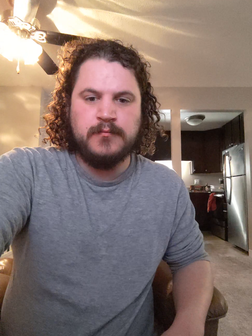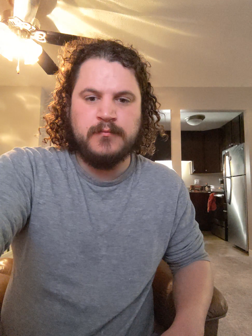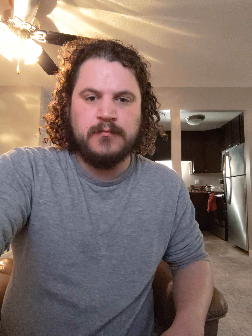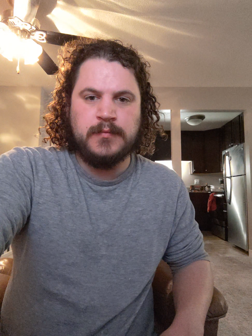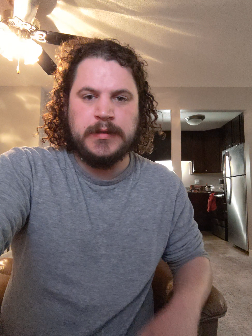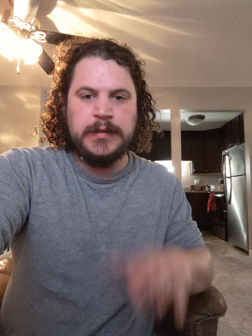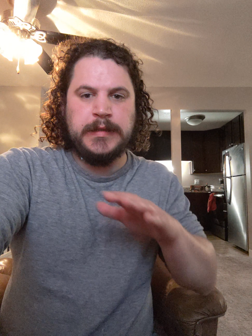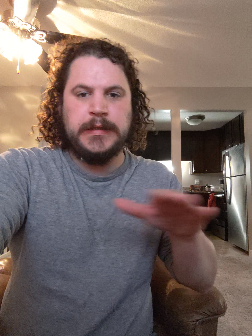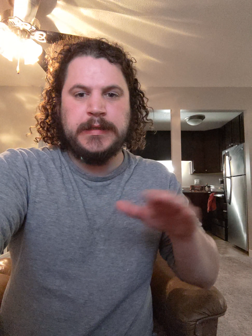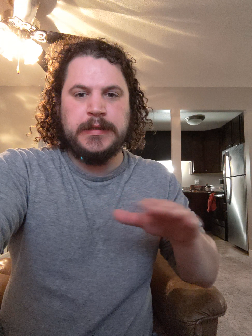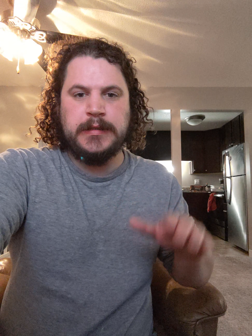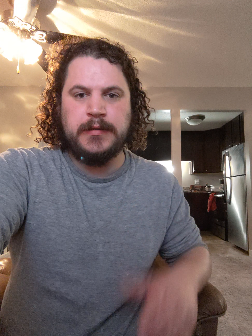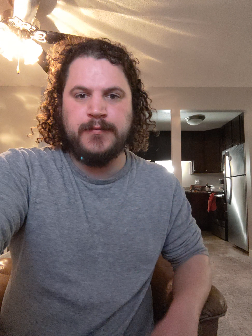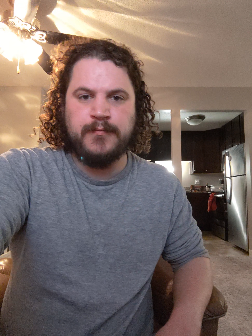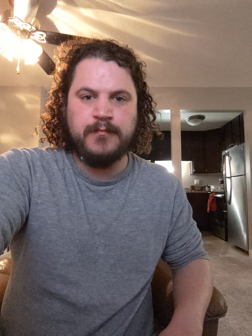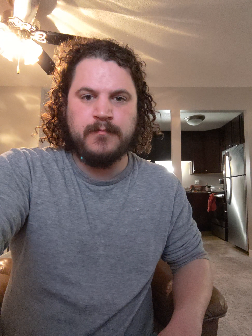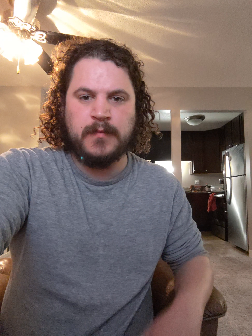clean